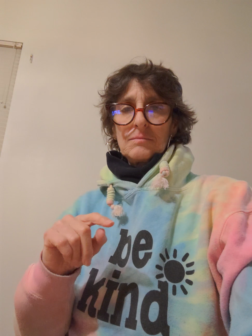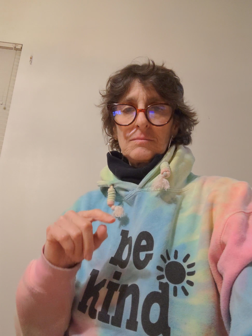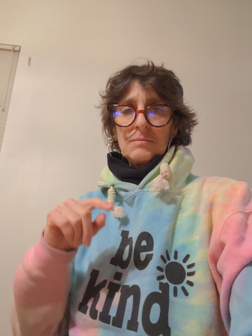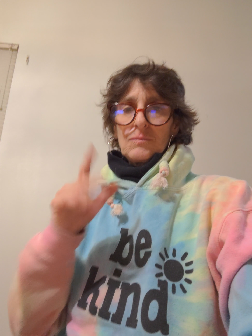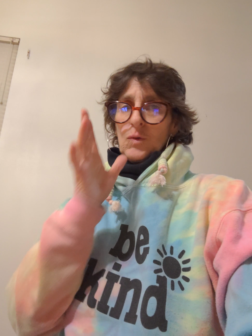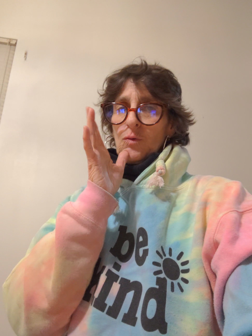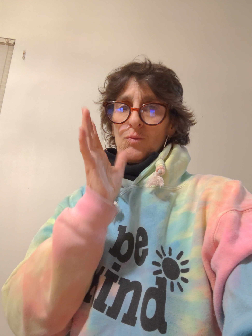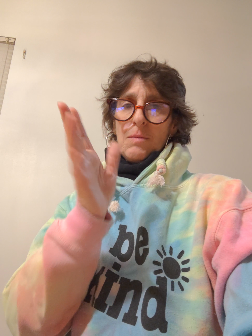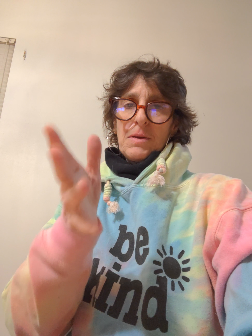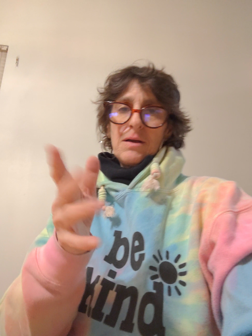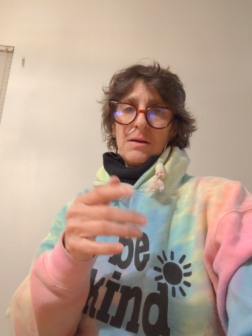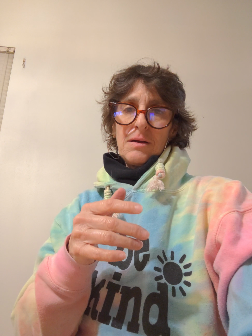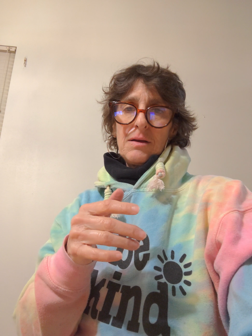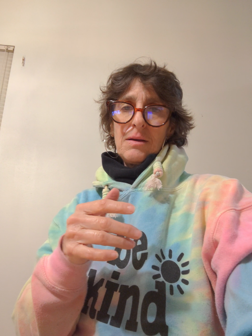grandma